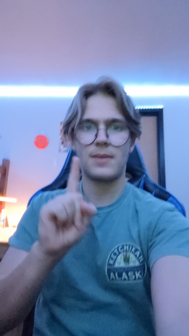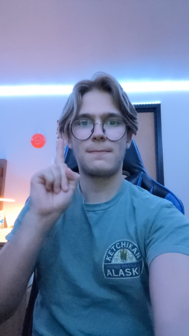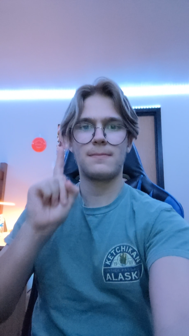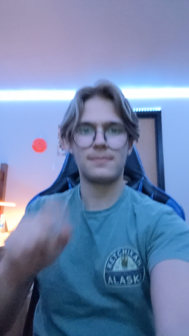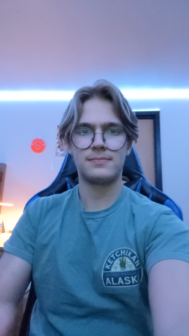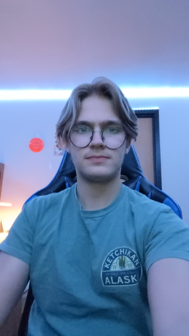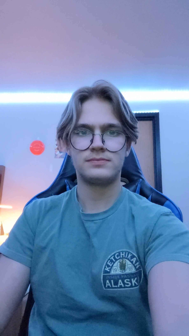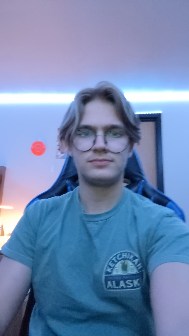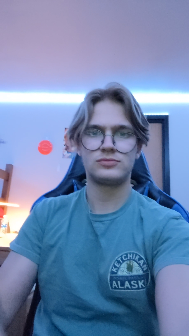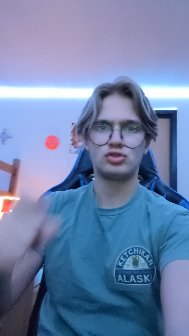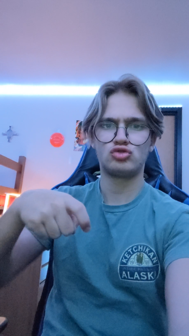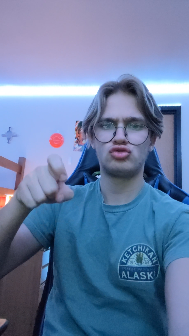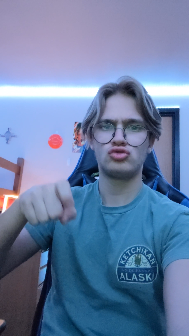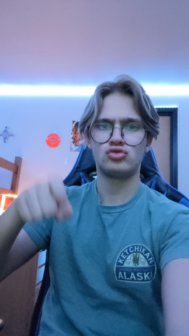should